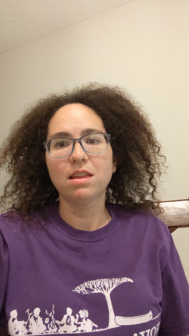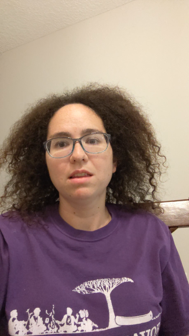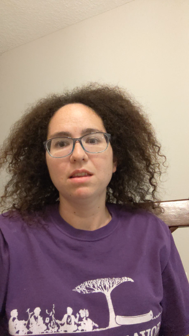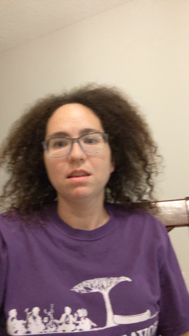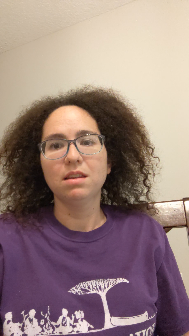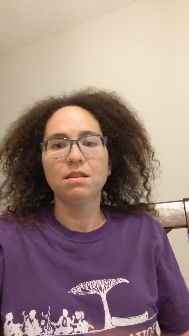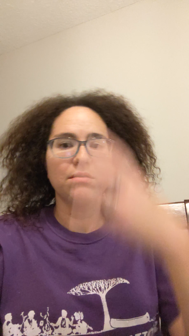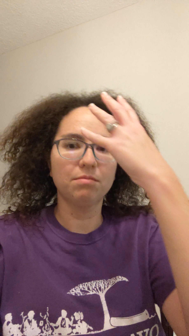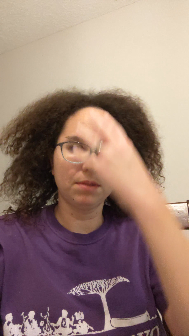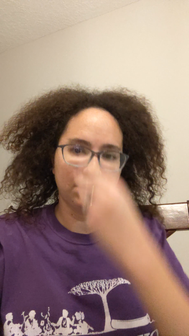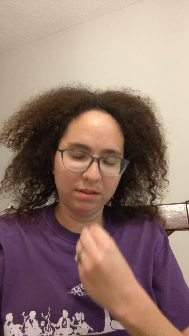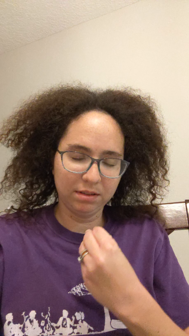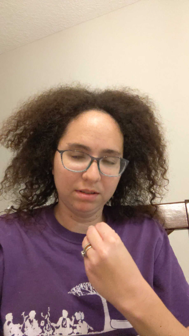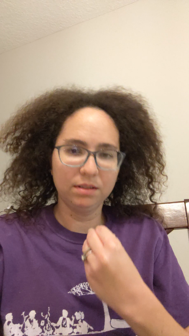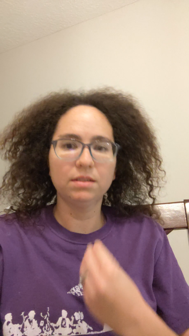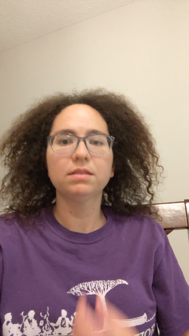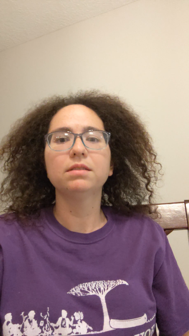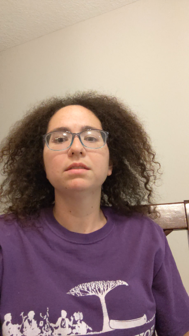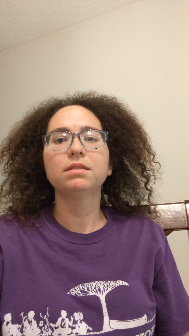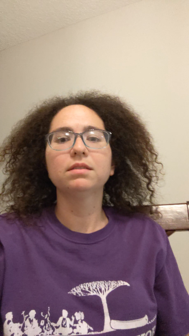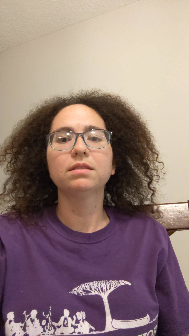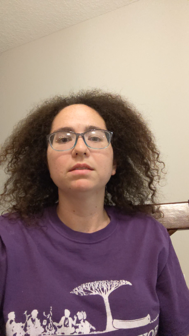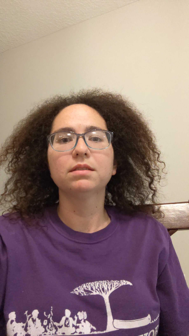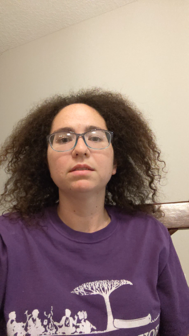asleep